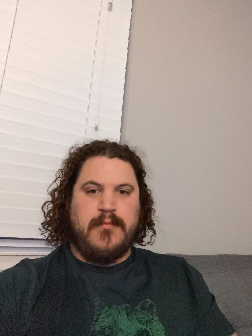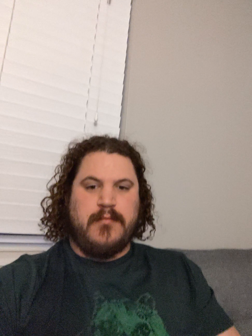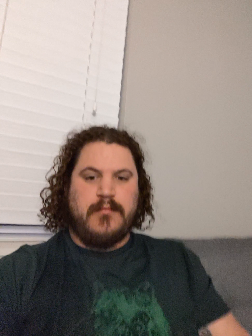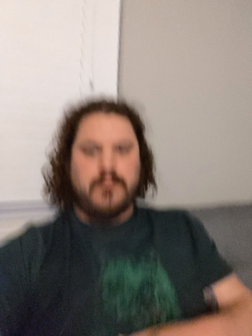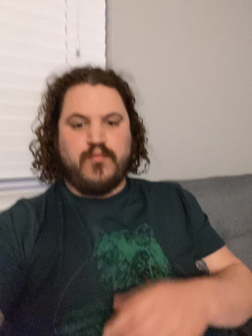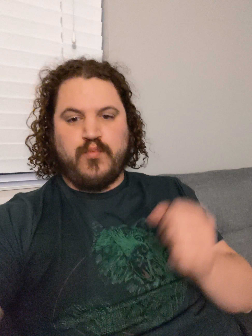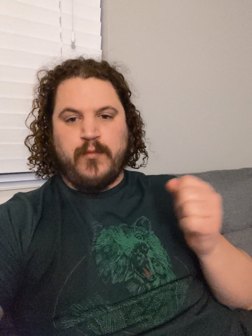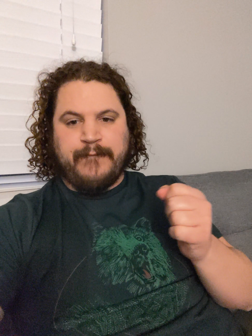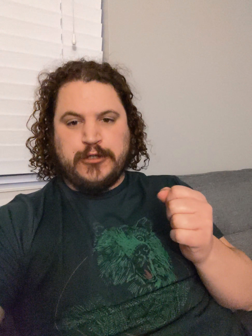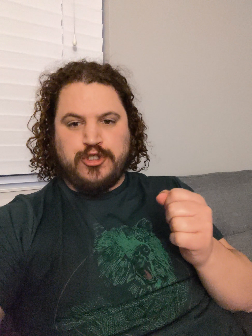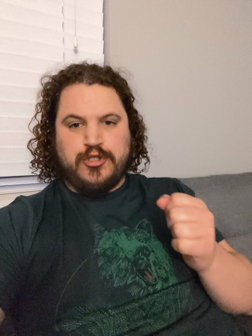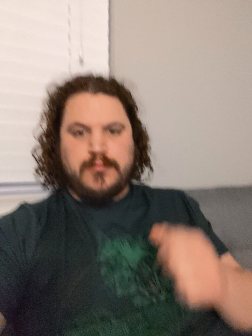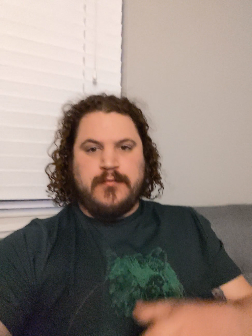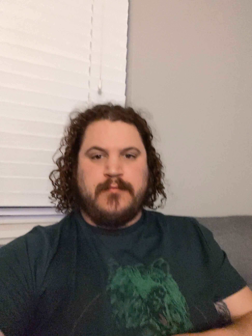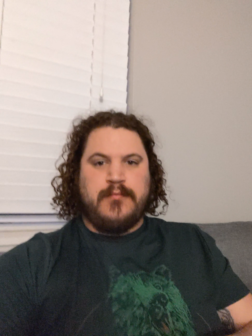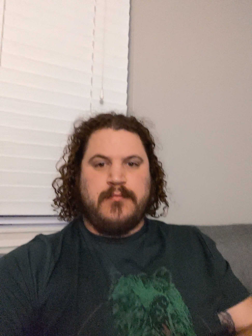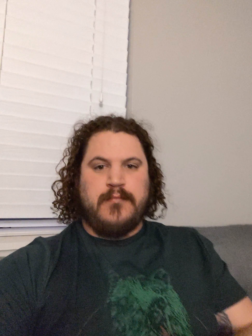refrigerator